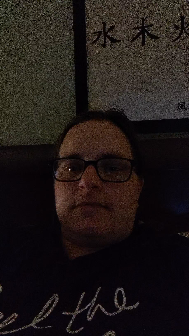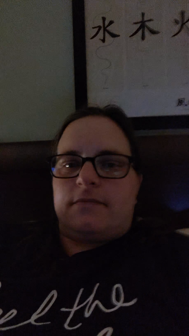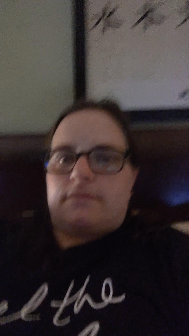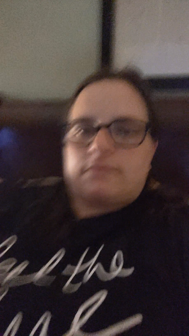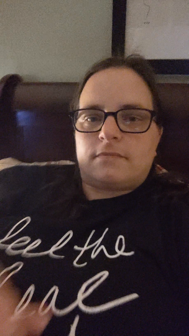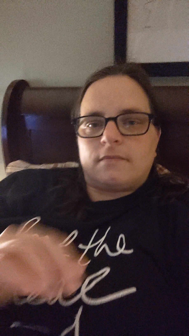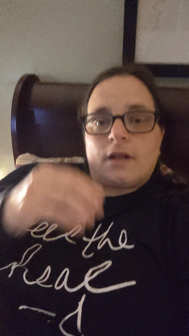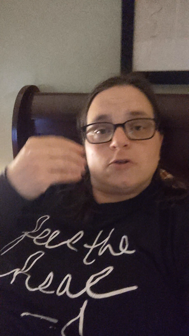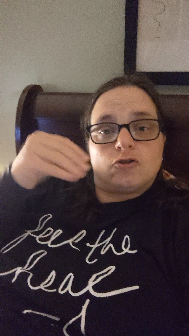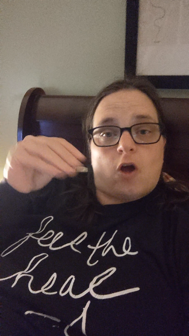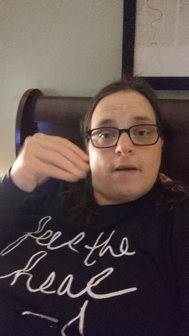shopping